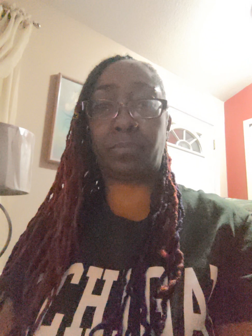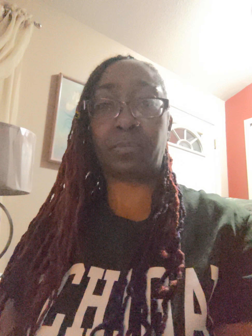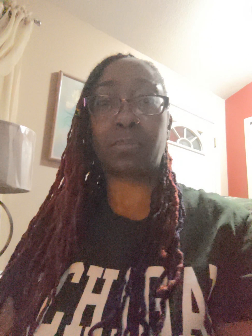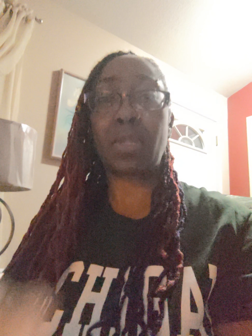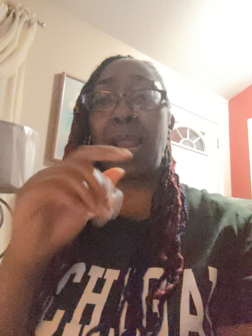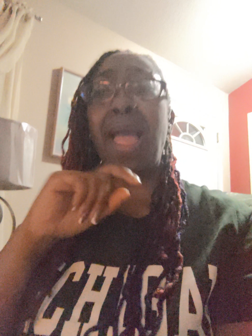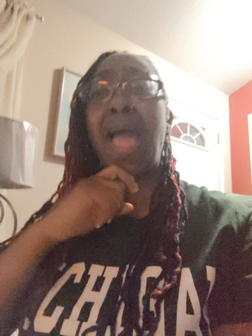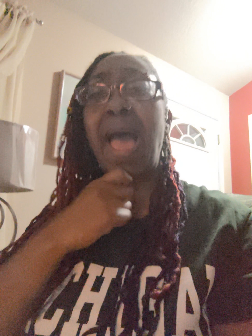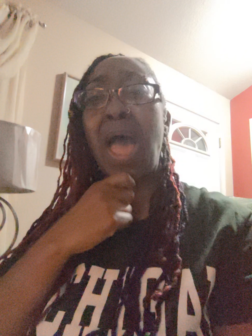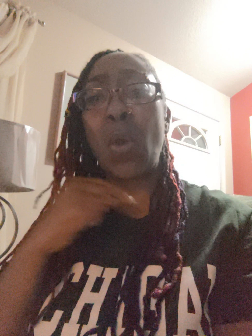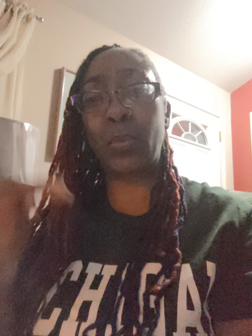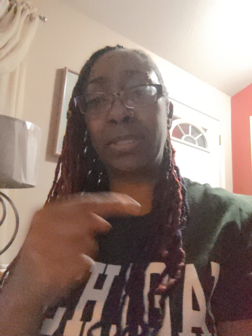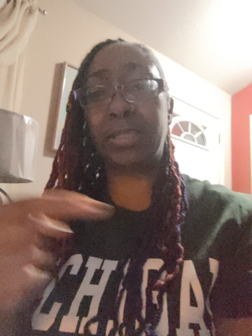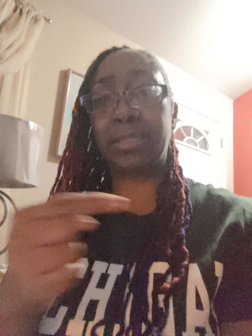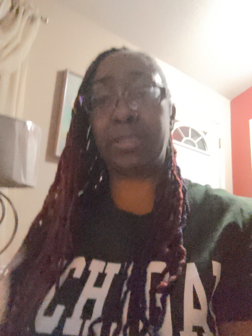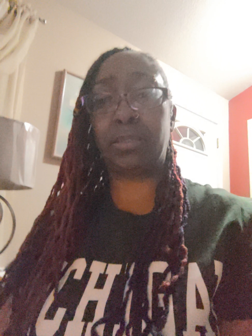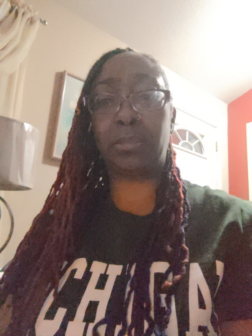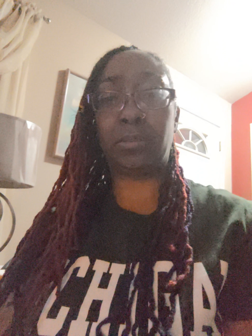owie